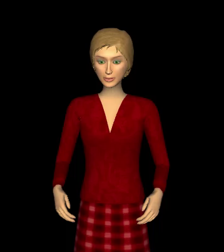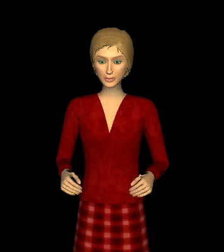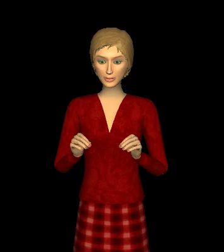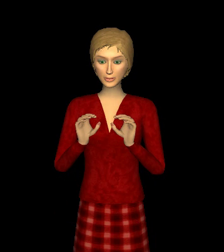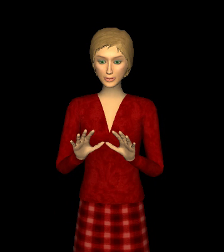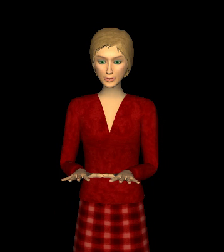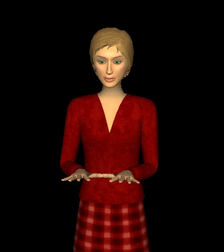يتخلى